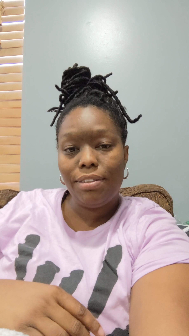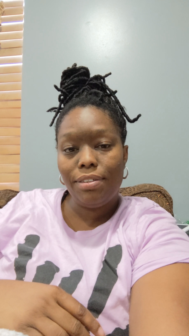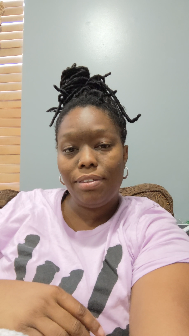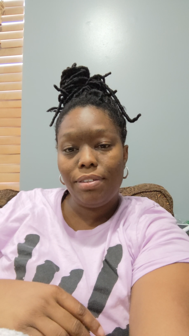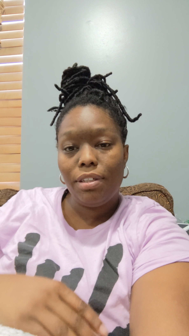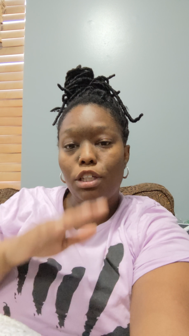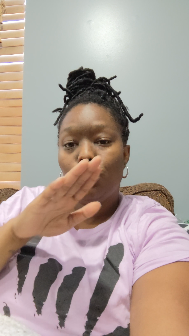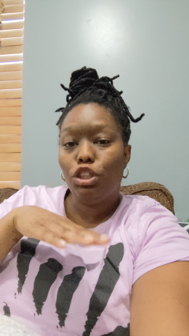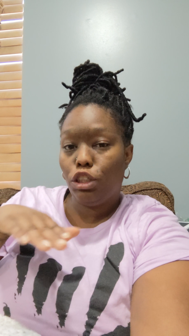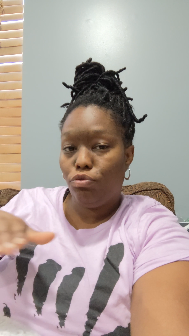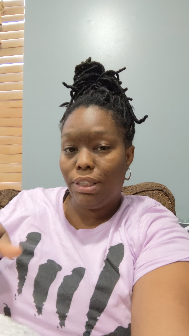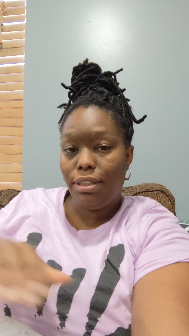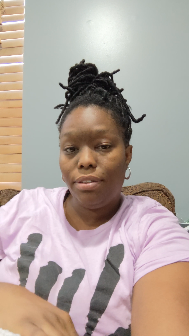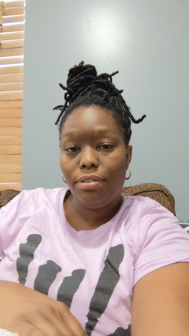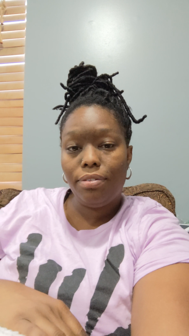children